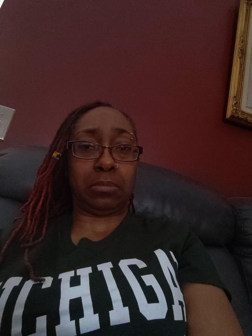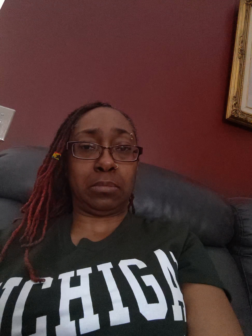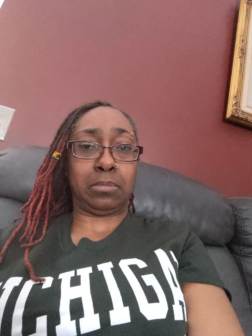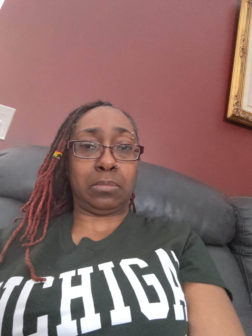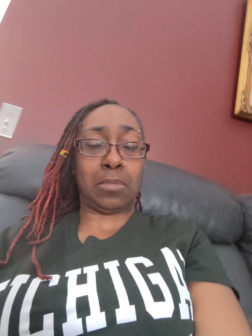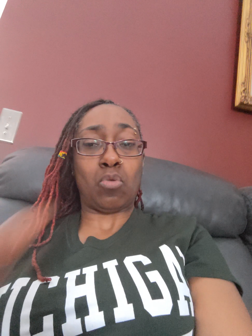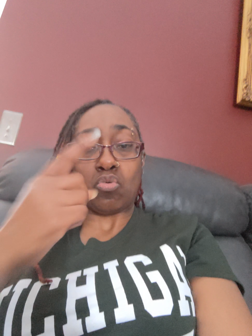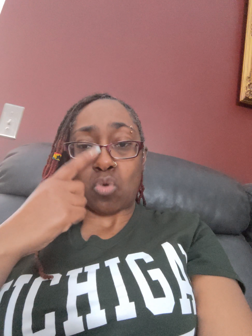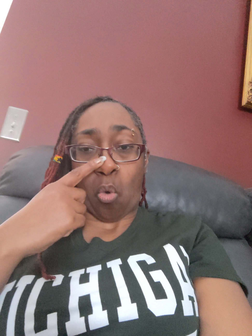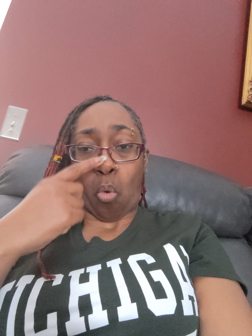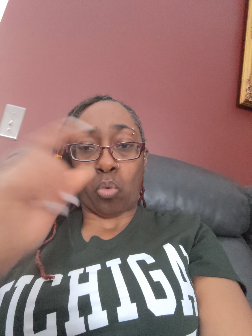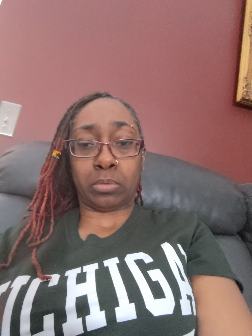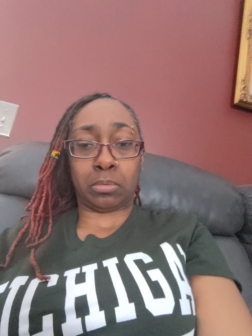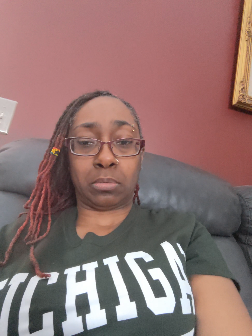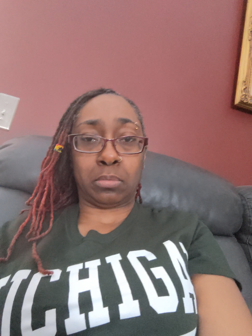nose